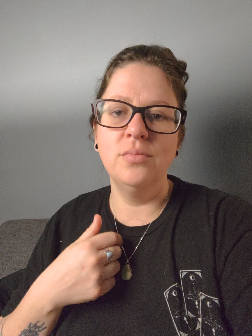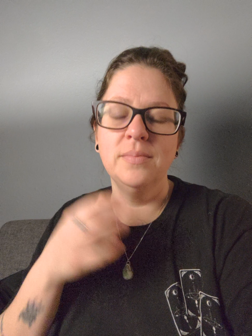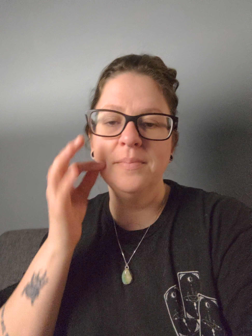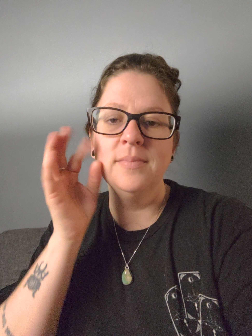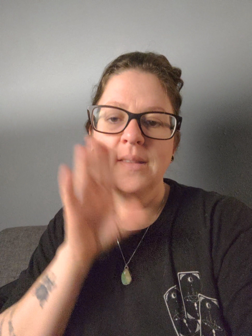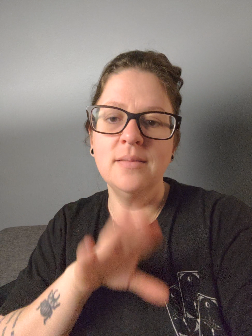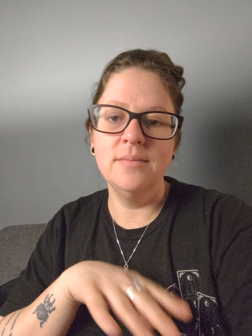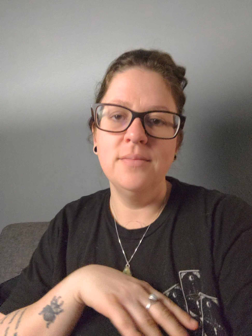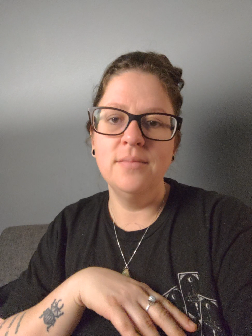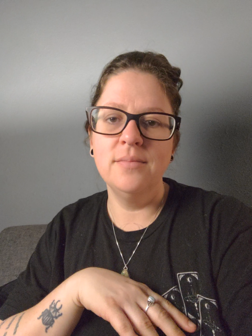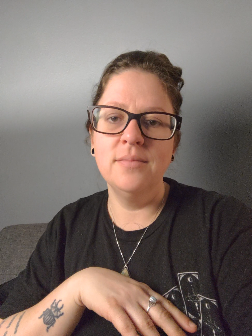bee